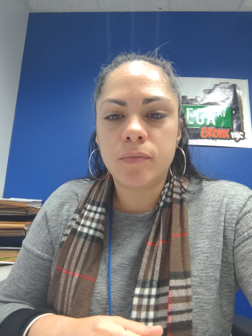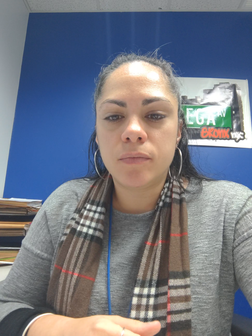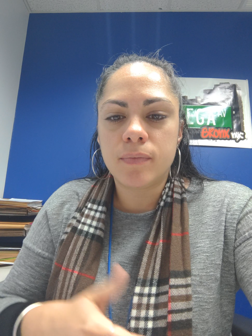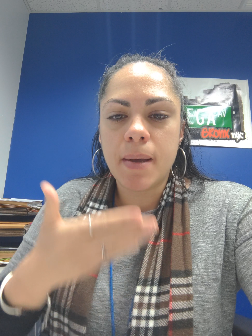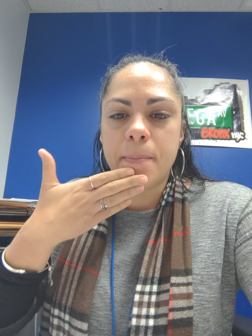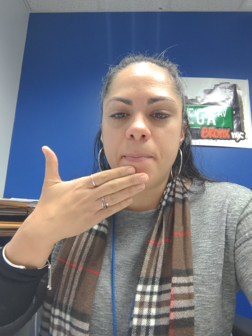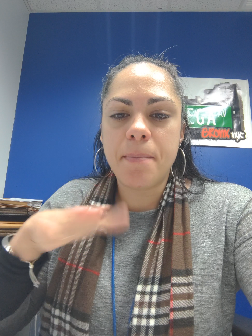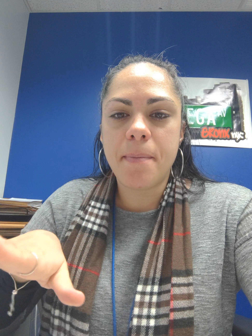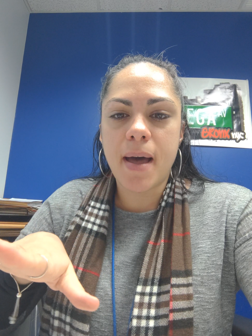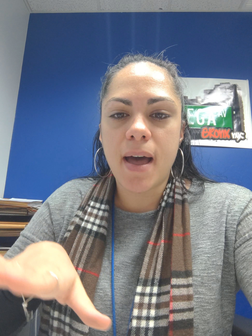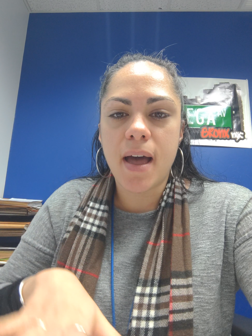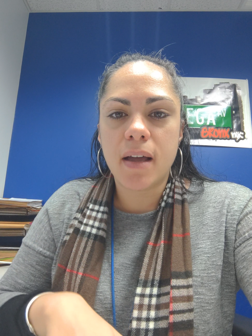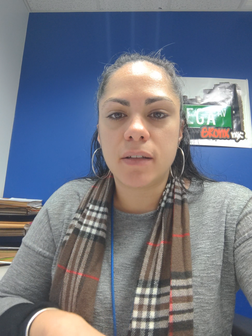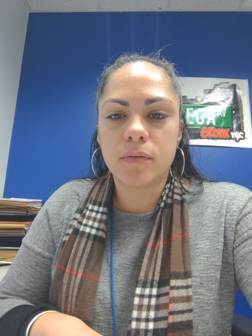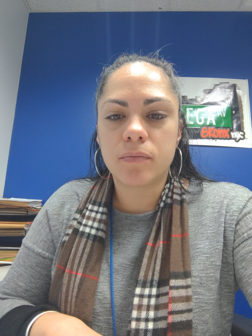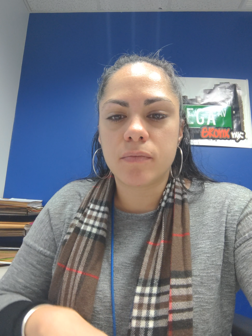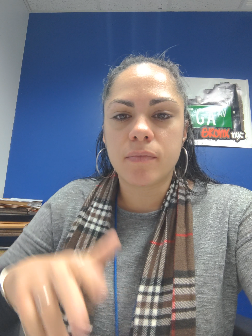bad